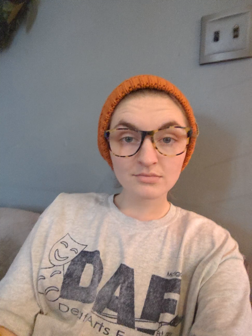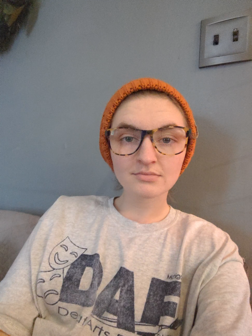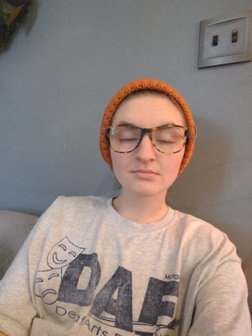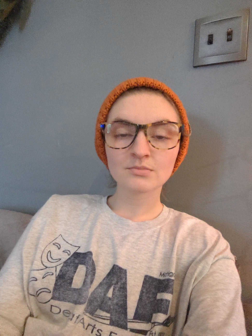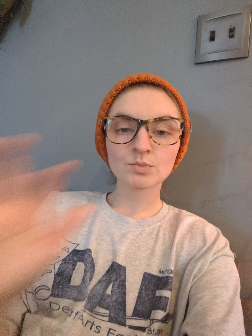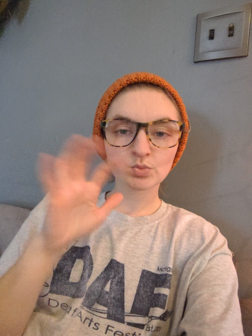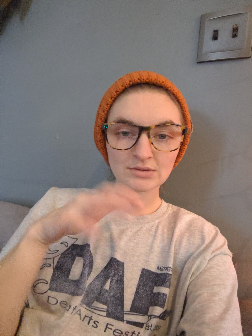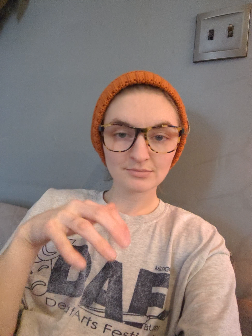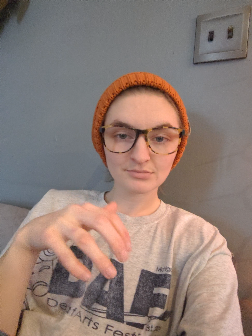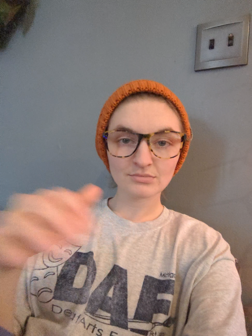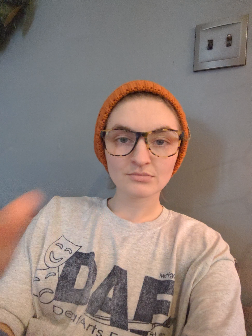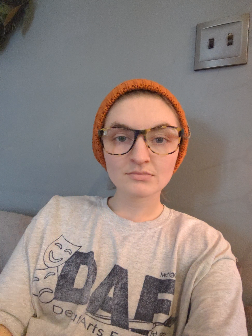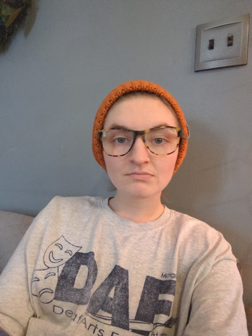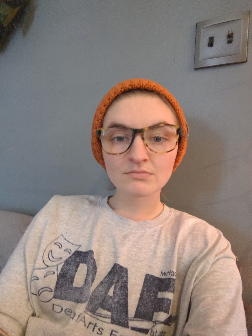rain